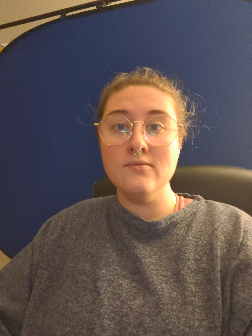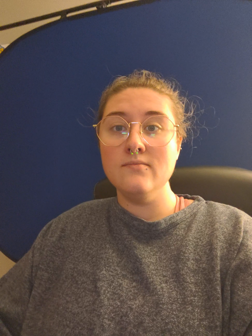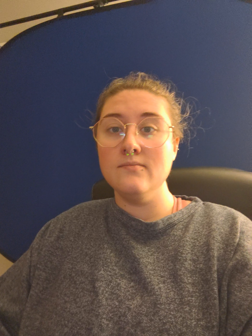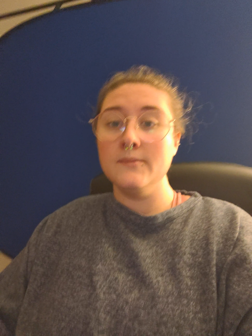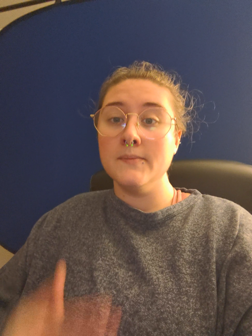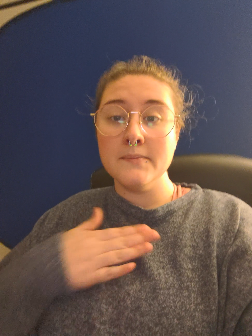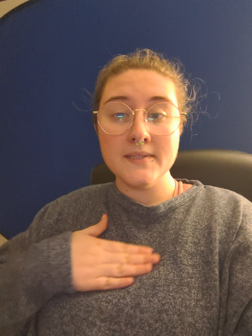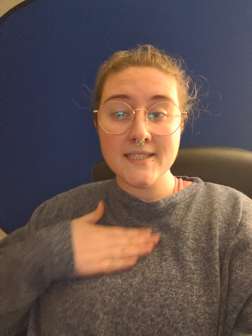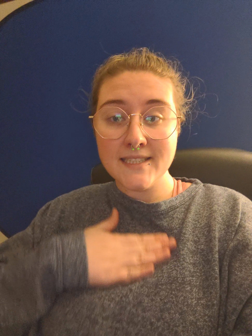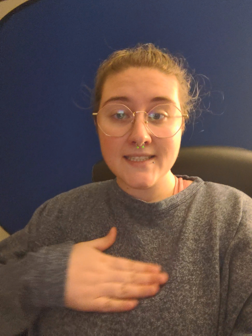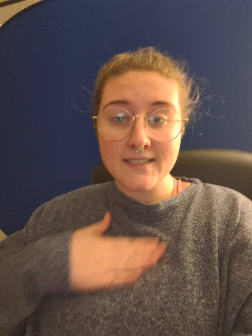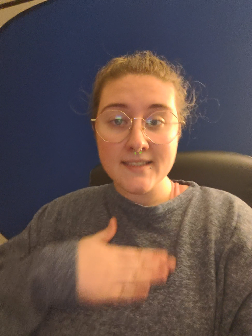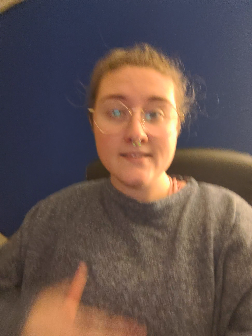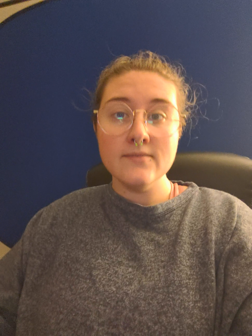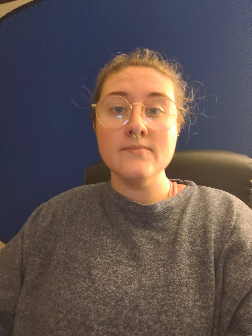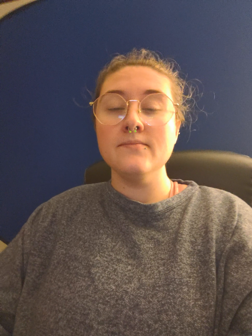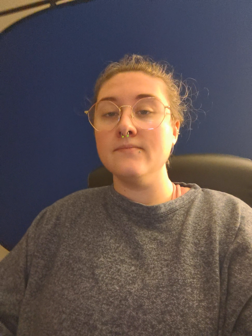please